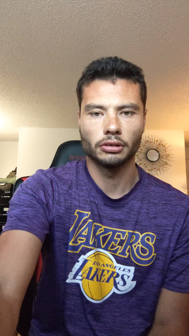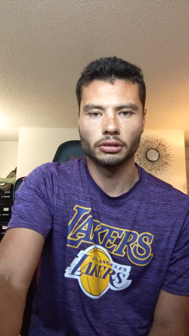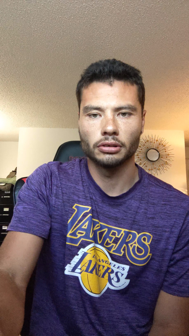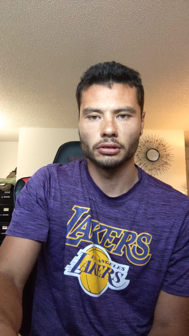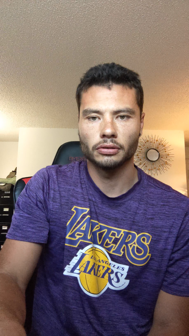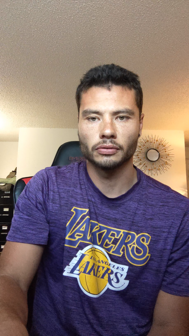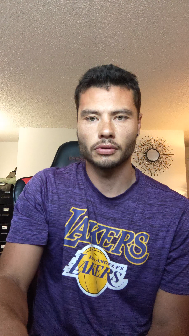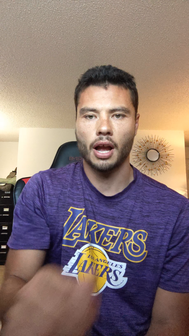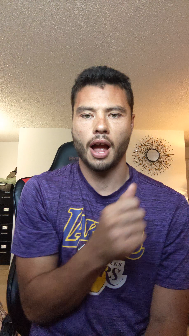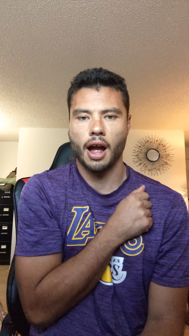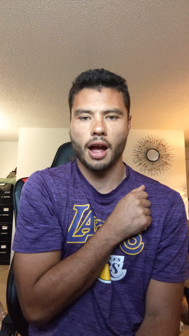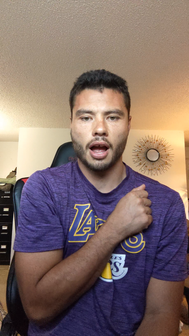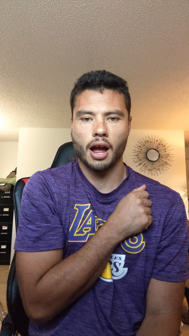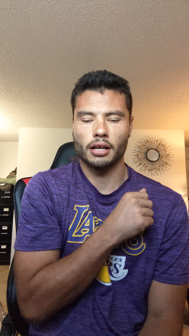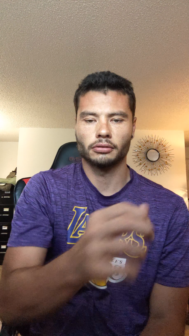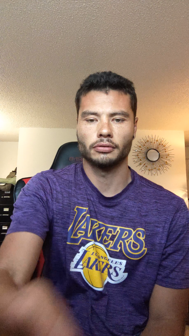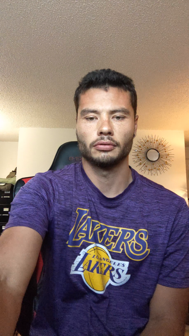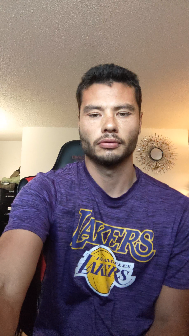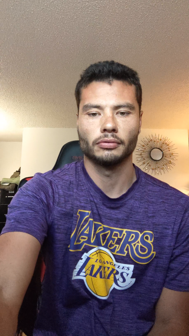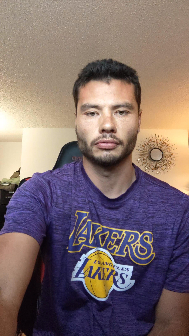hug